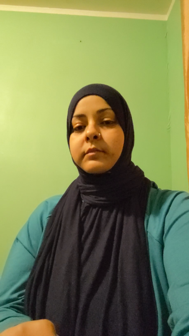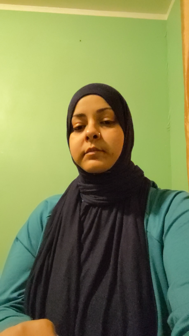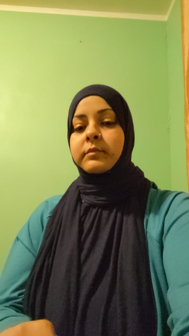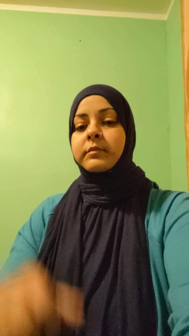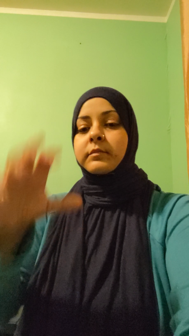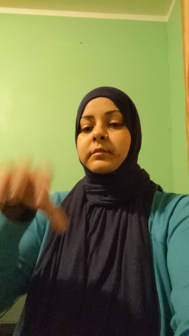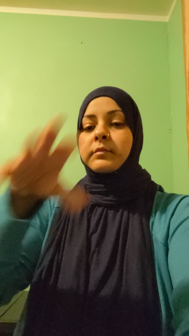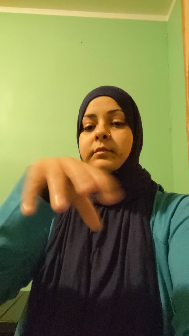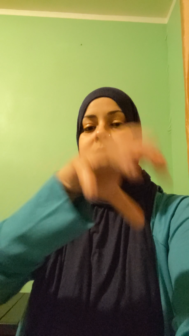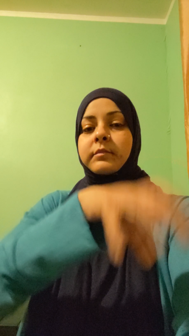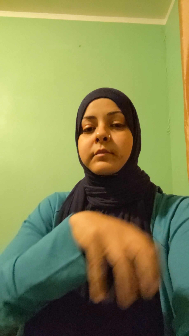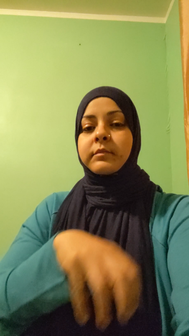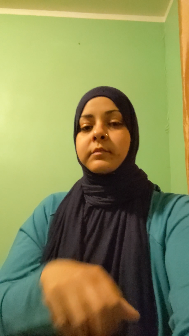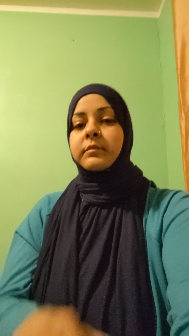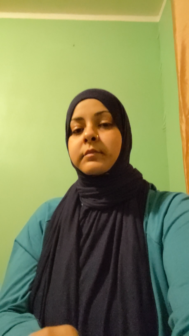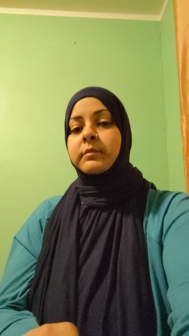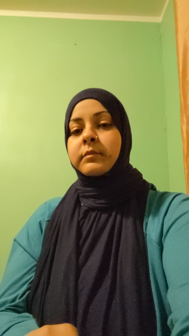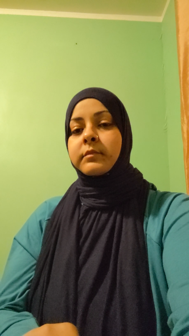block